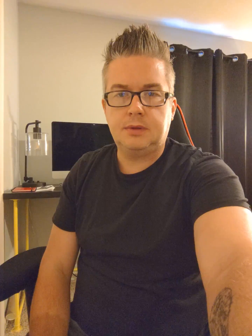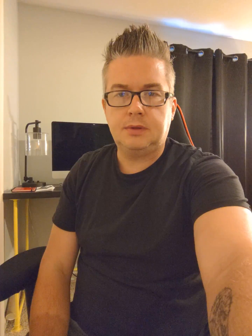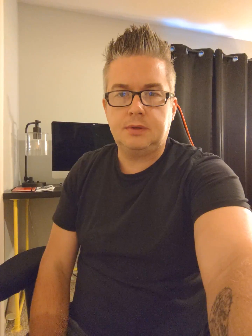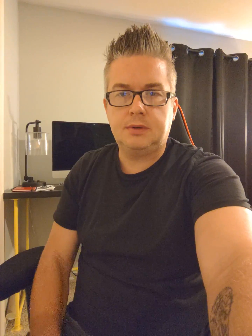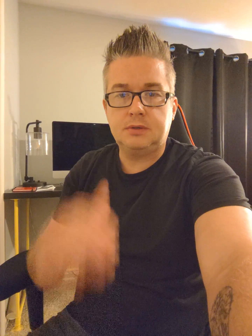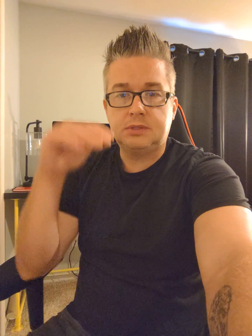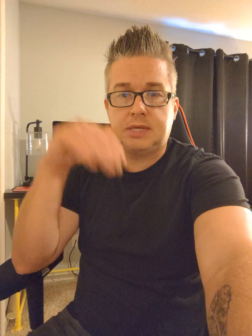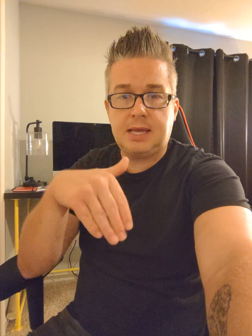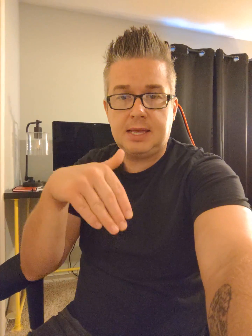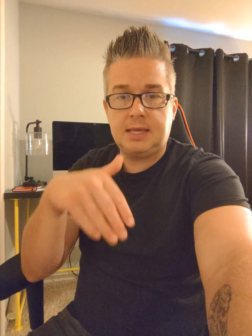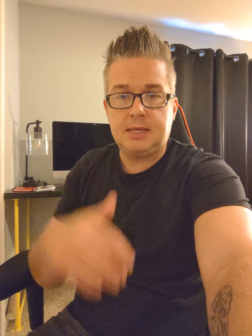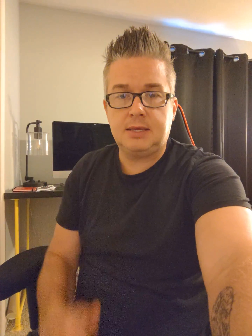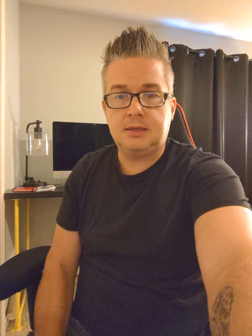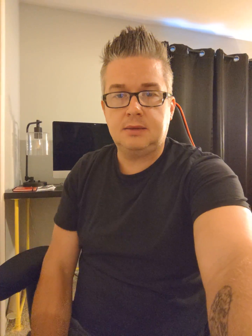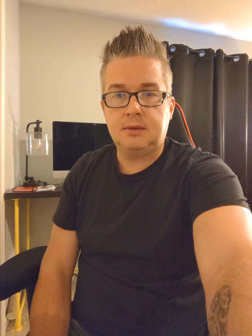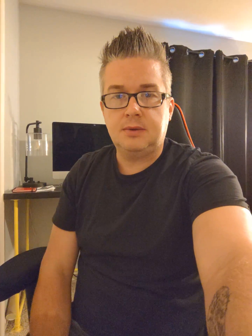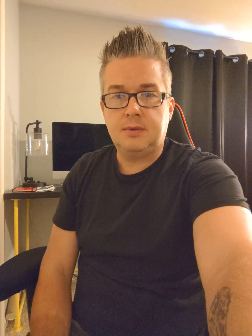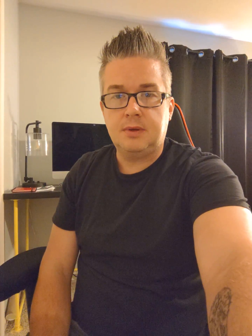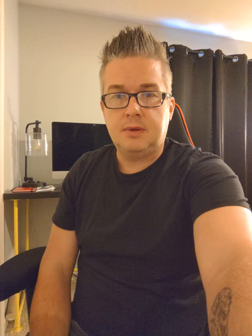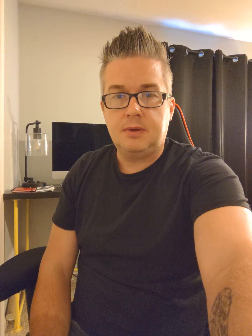night night